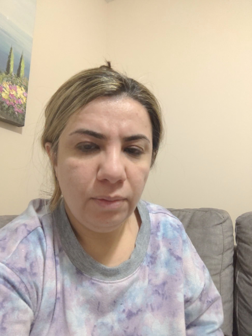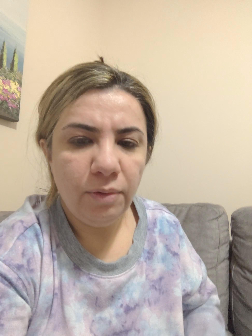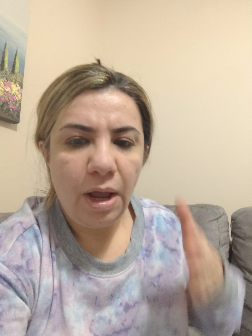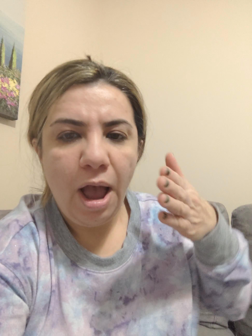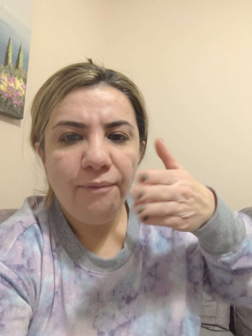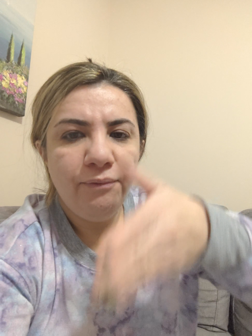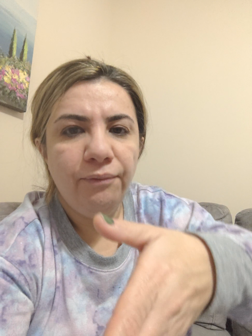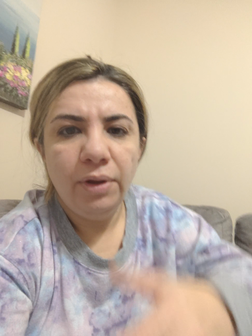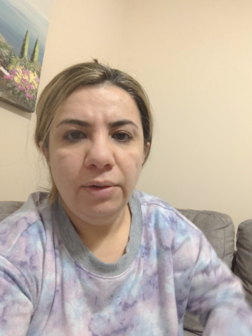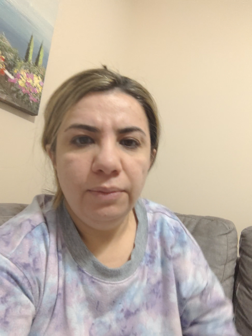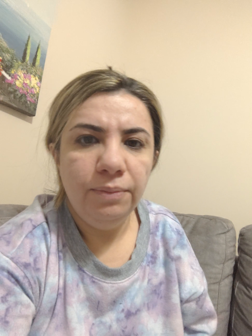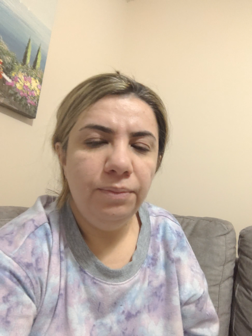after